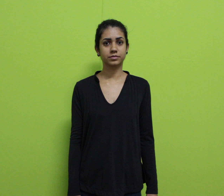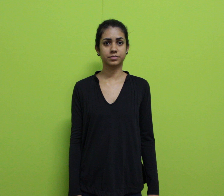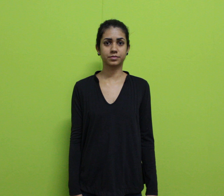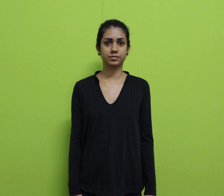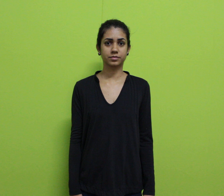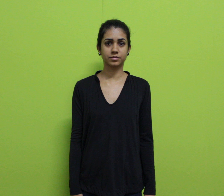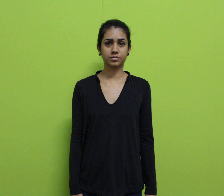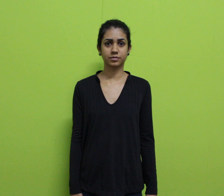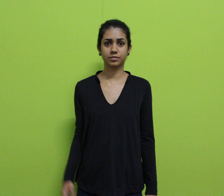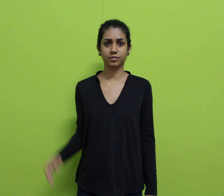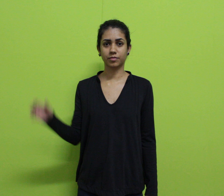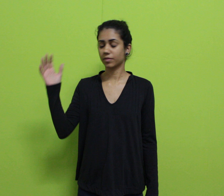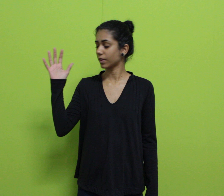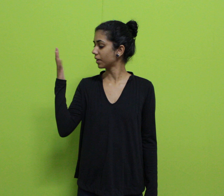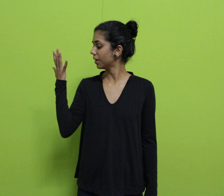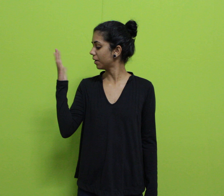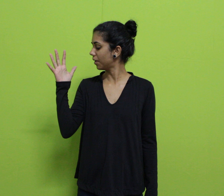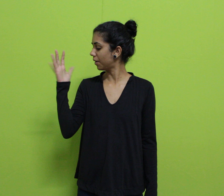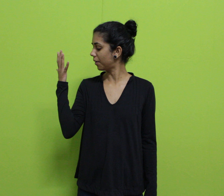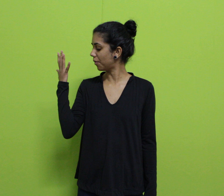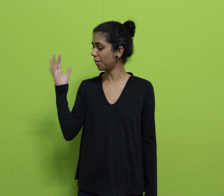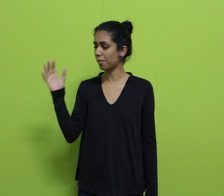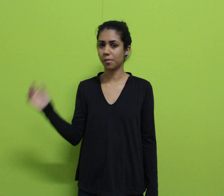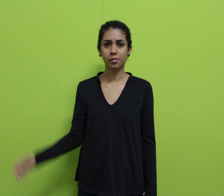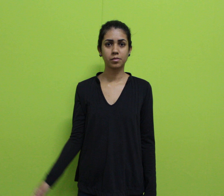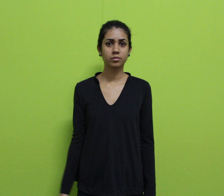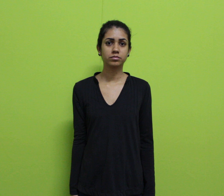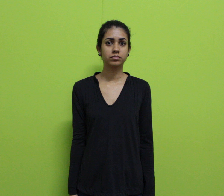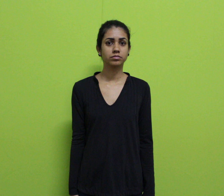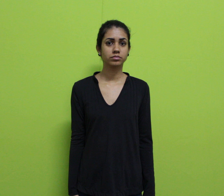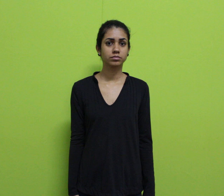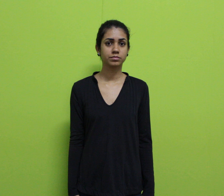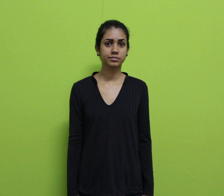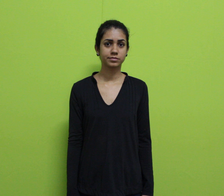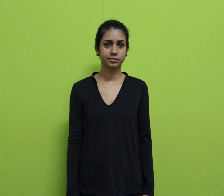espelho